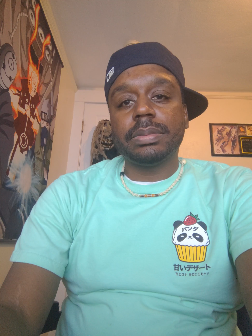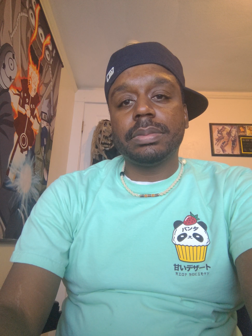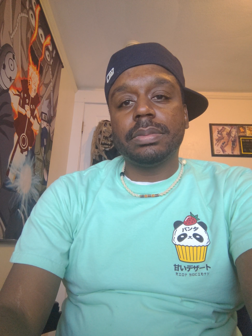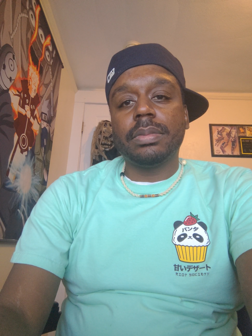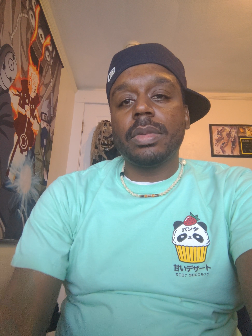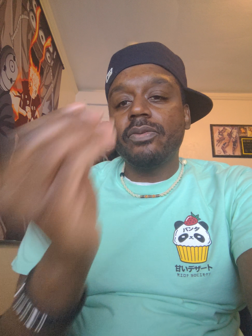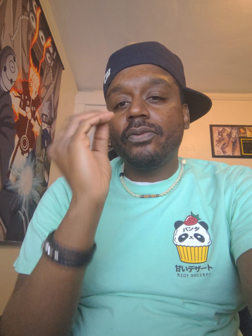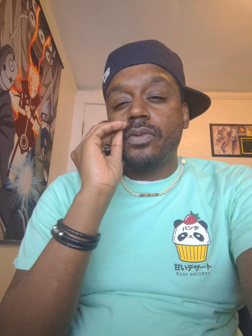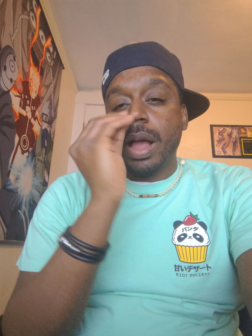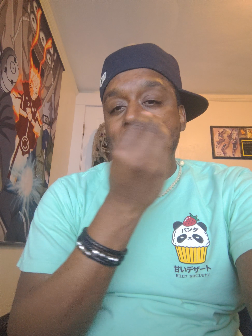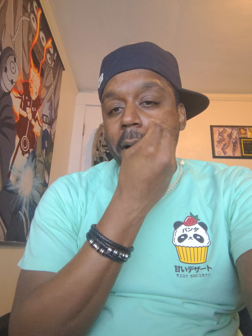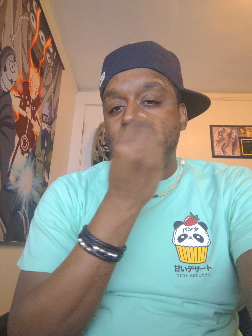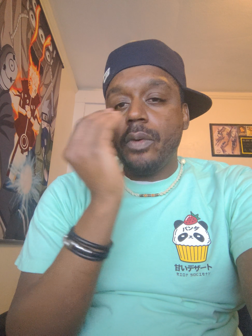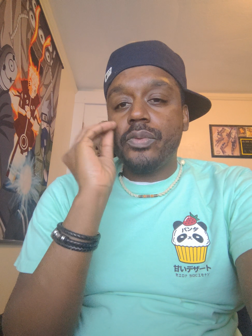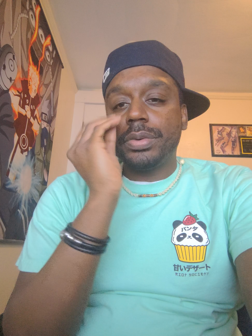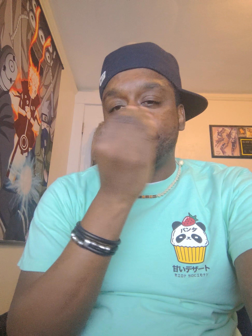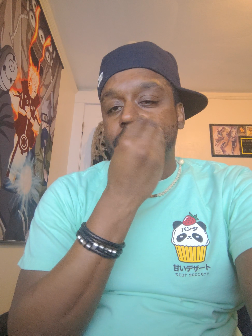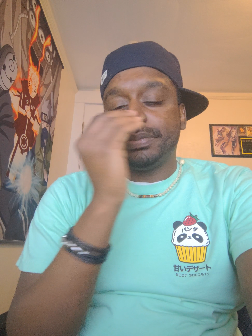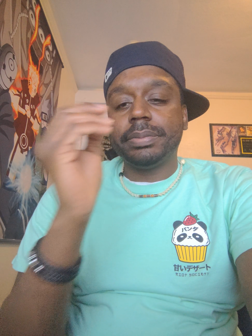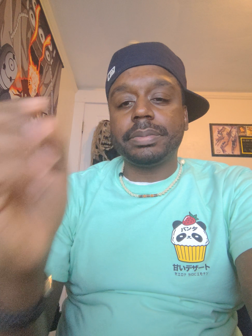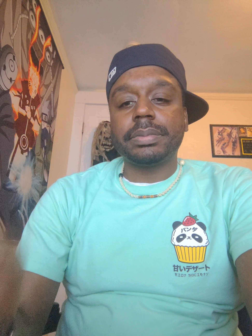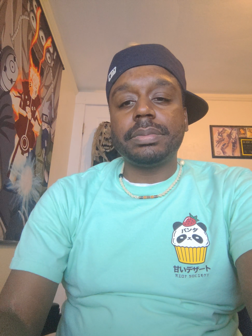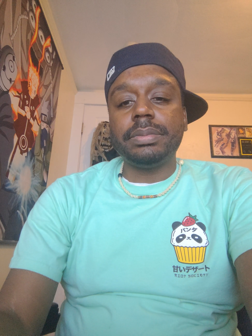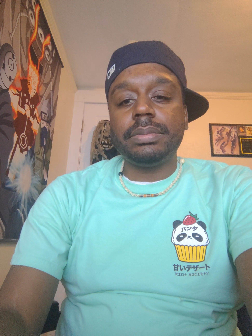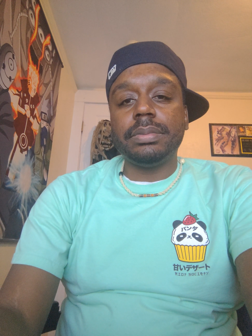flower